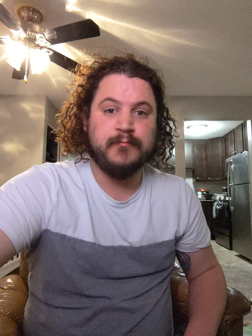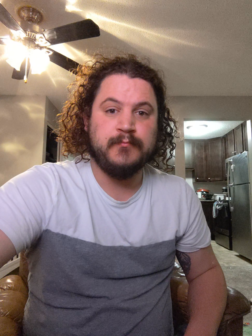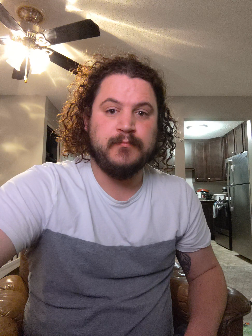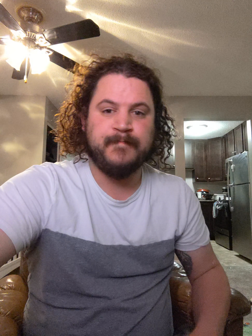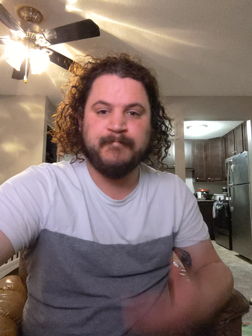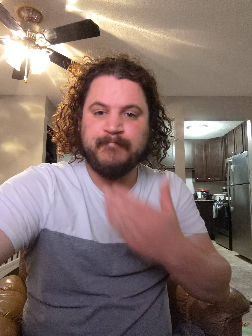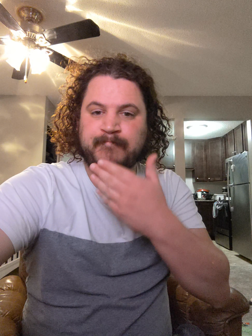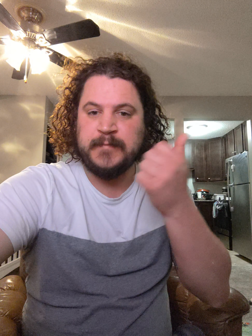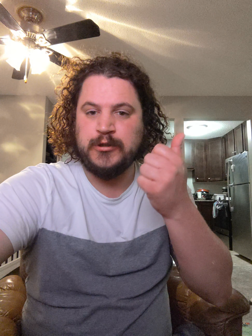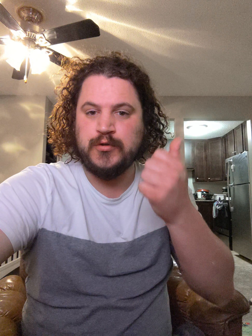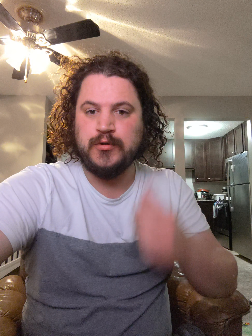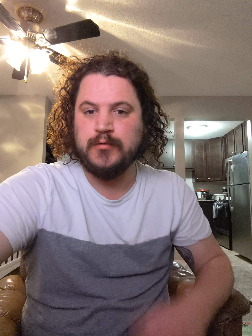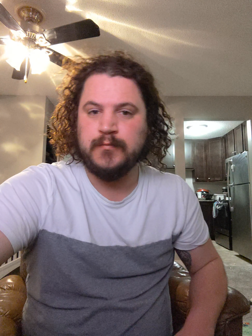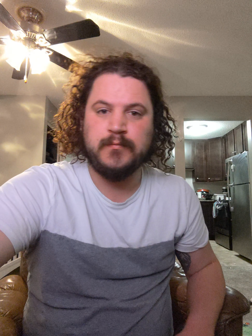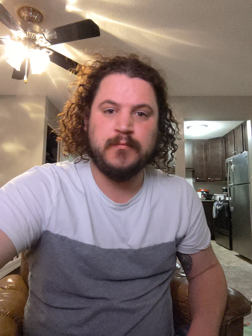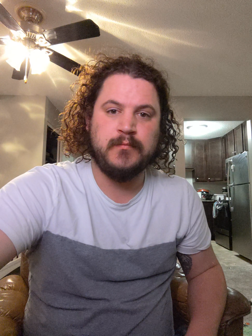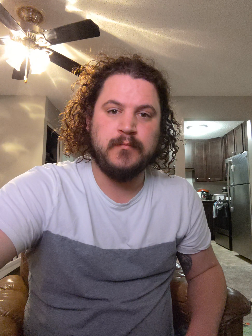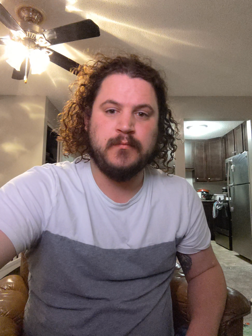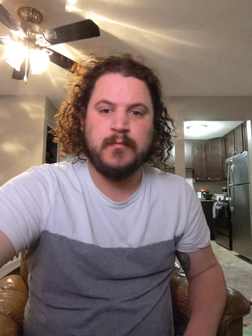better